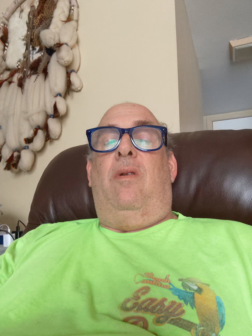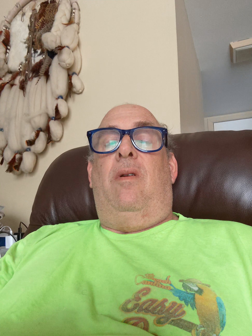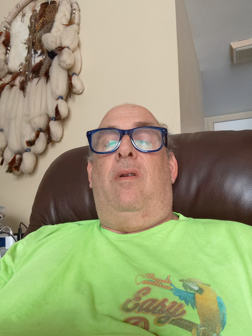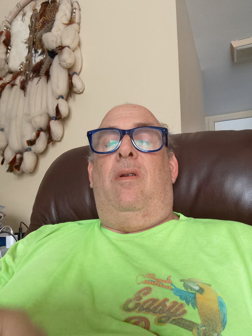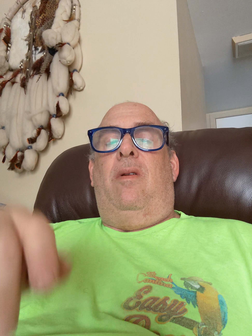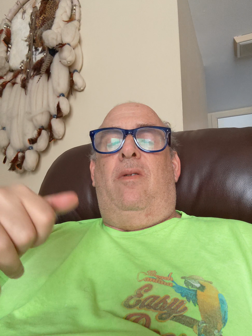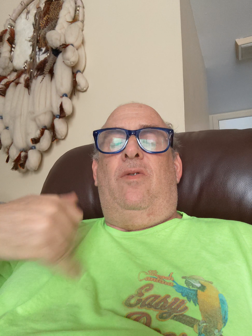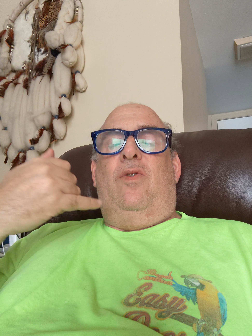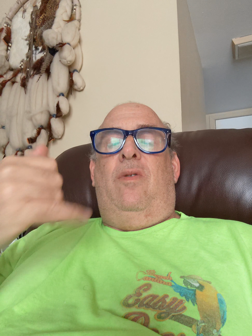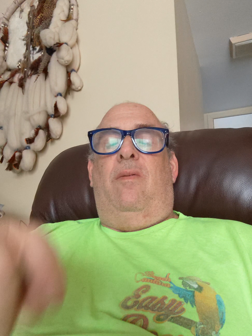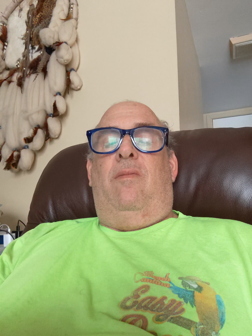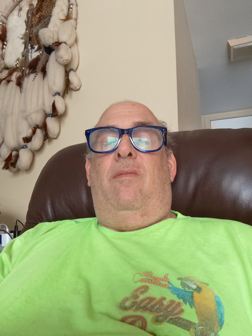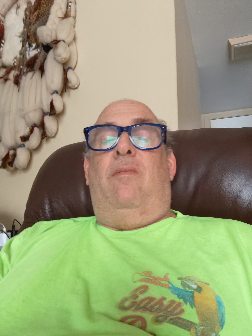jacket